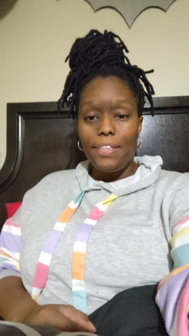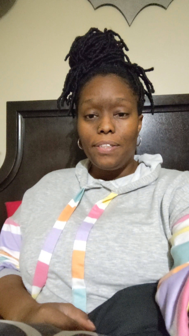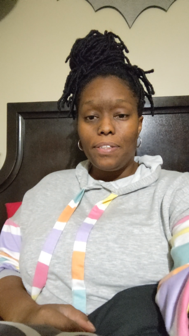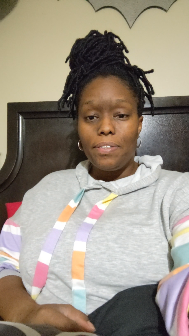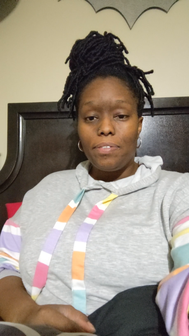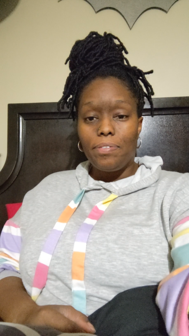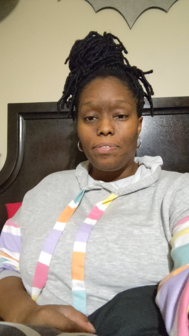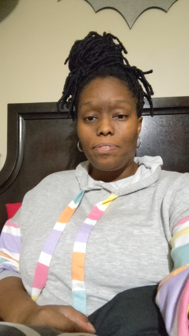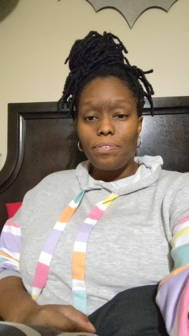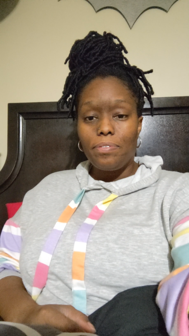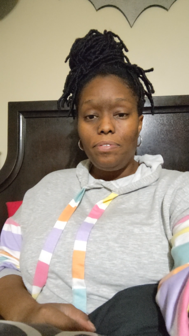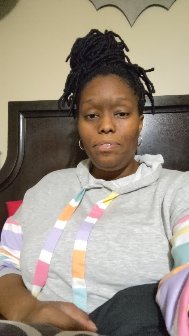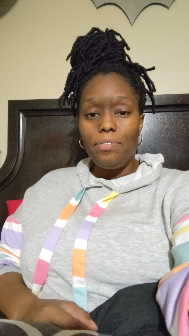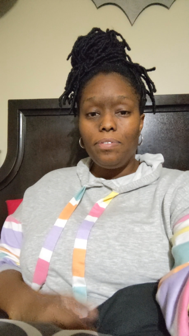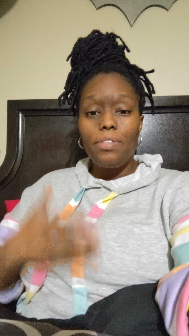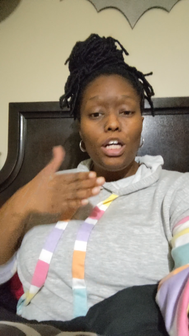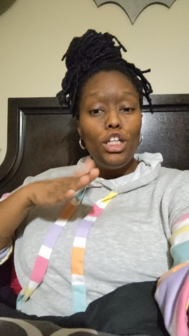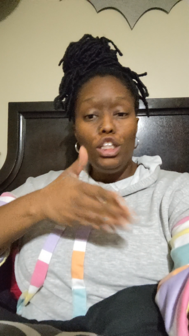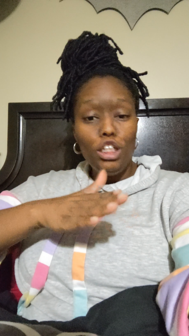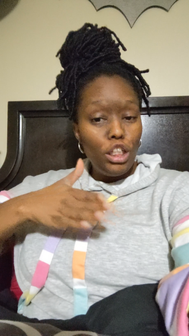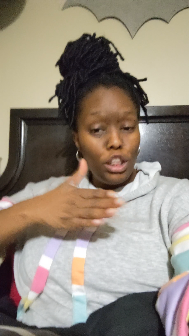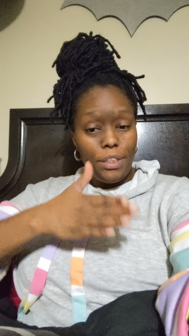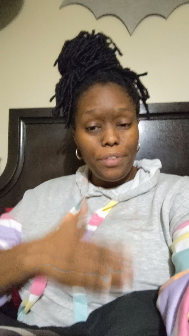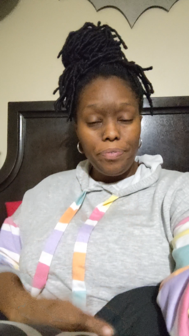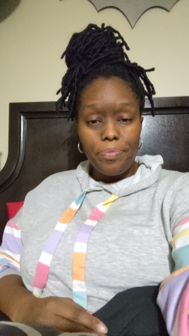cook